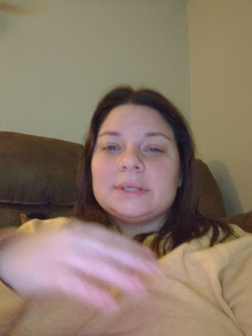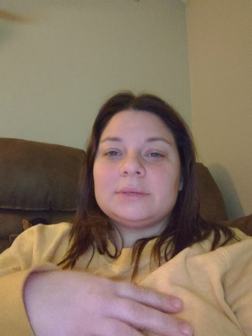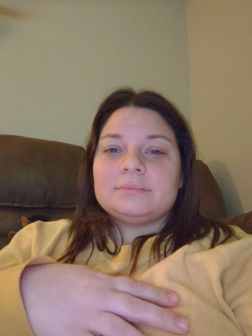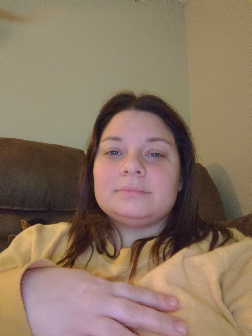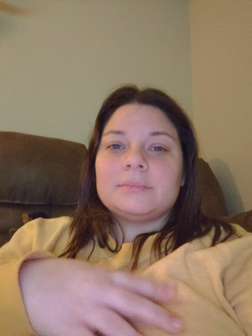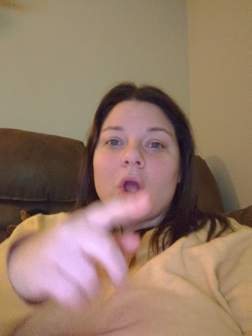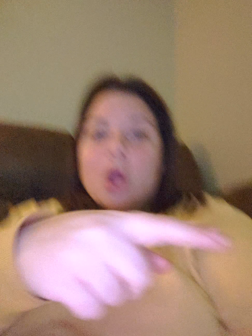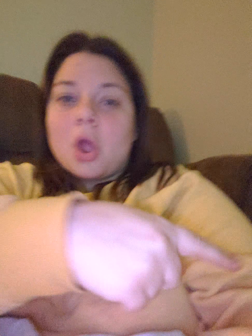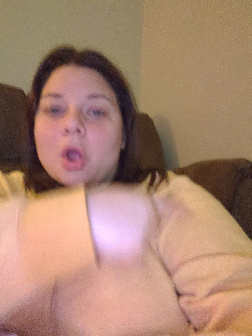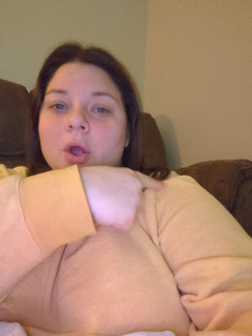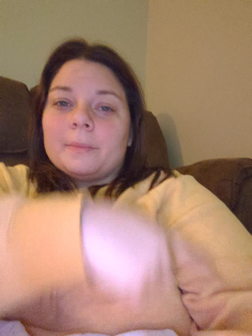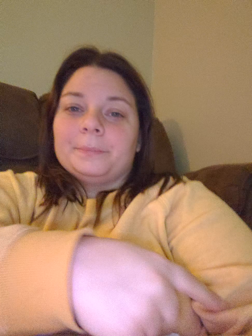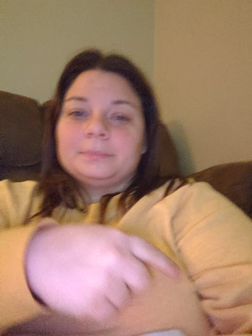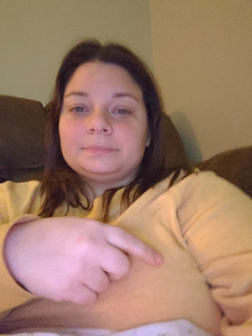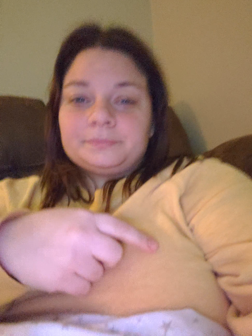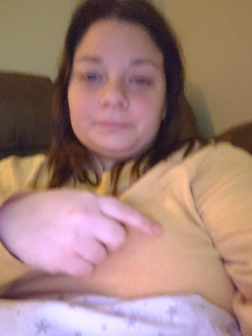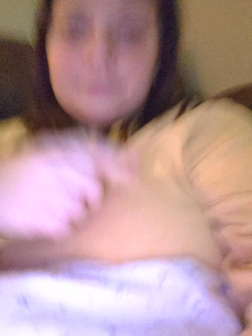arm